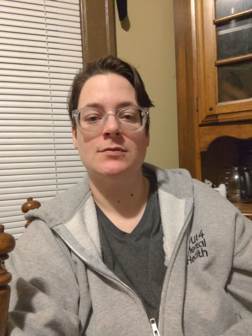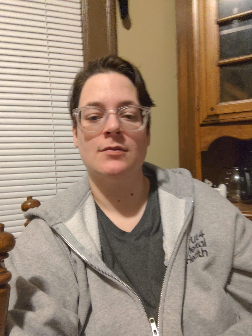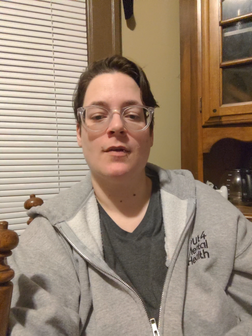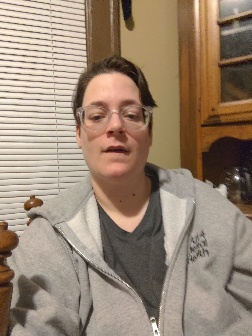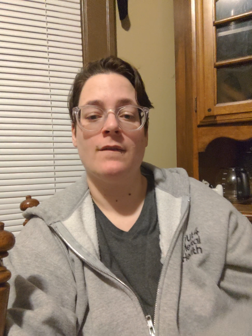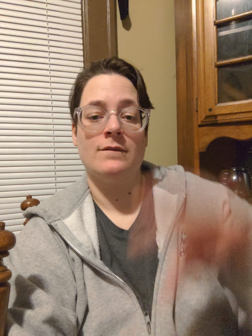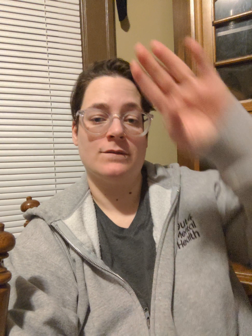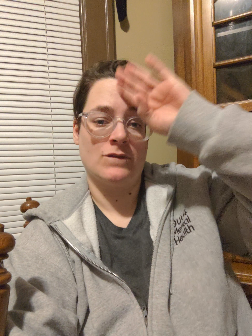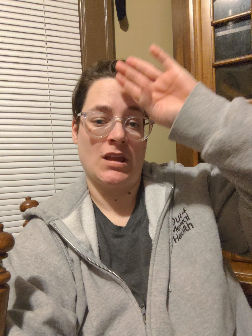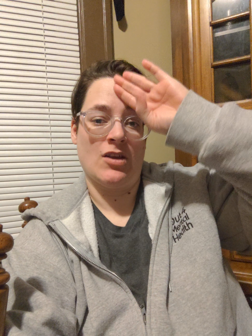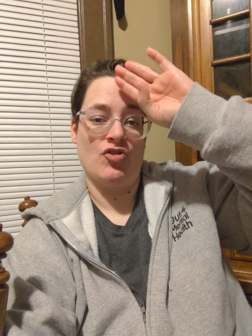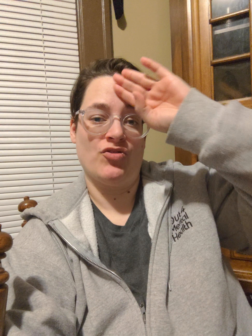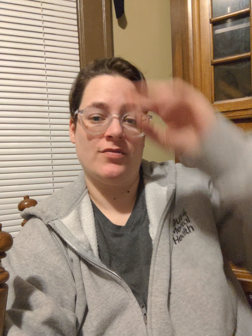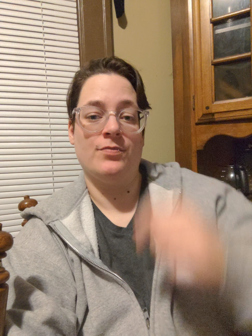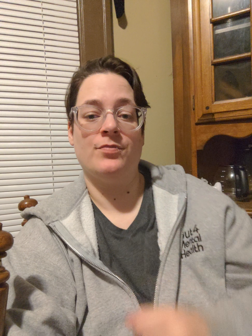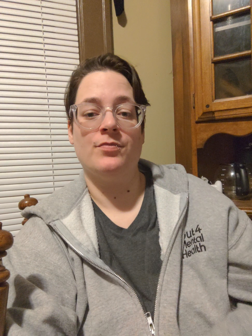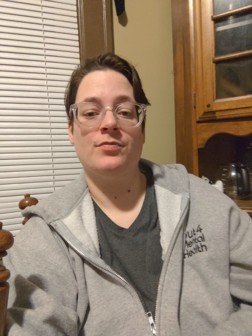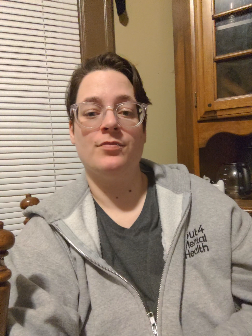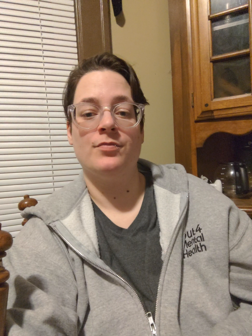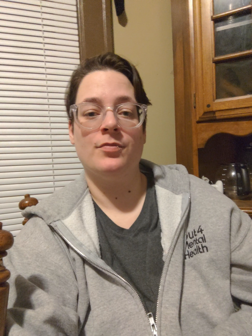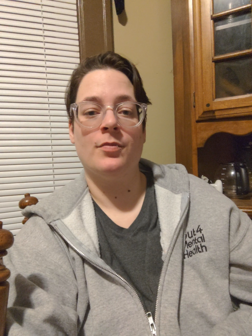fireman